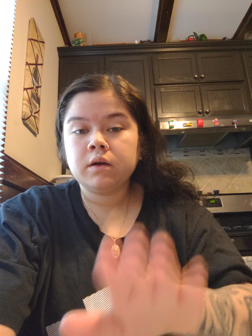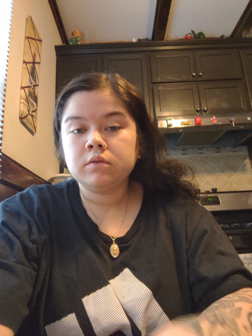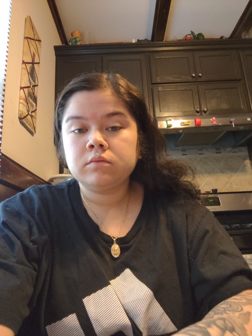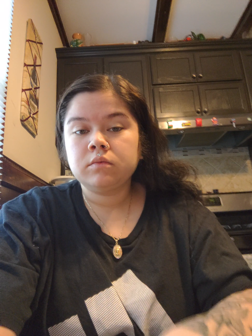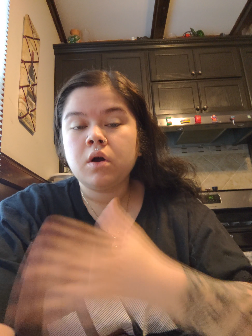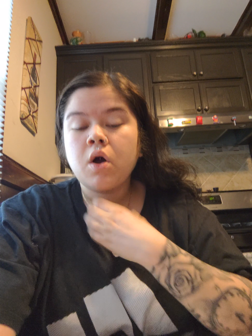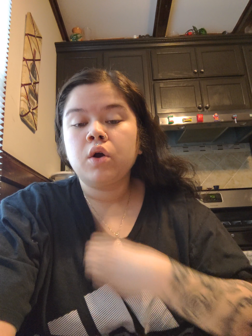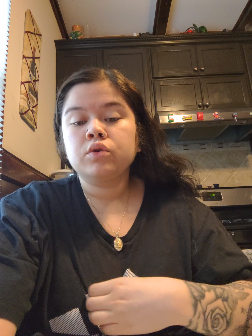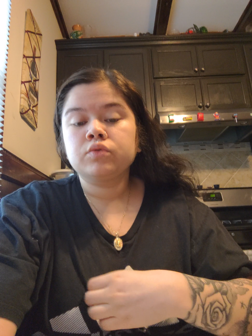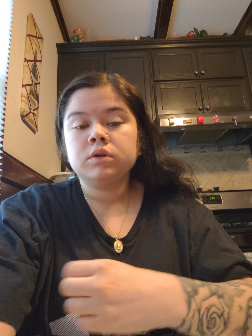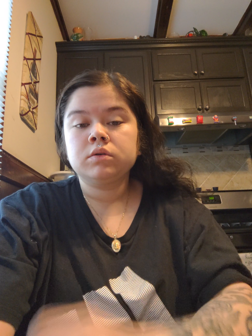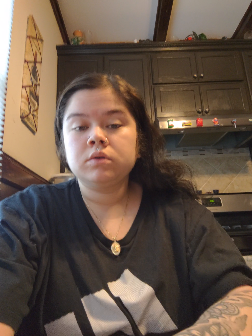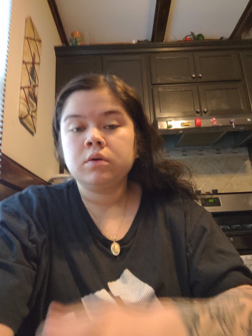hungry